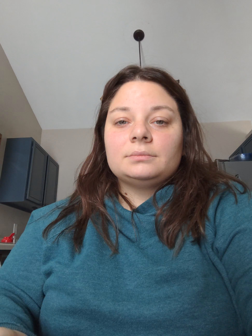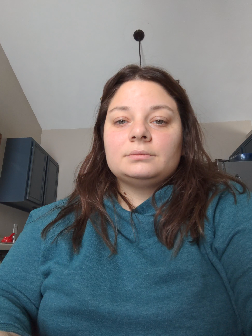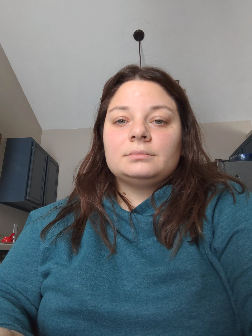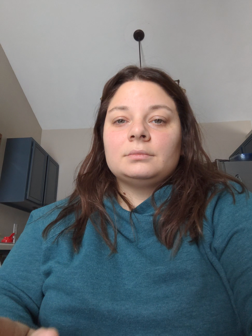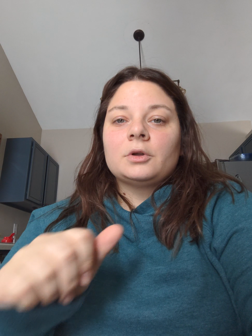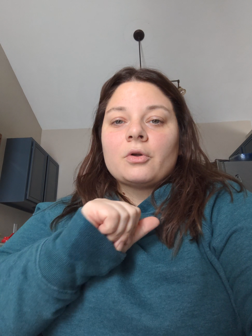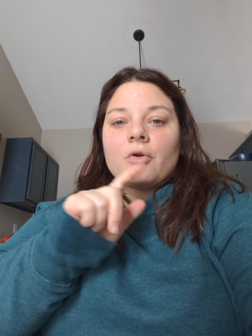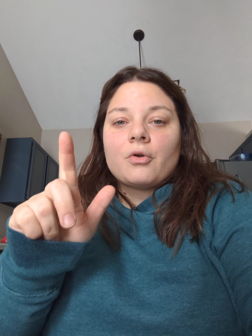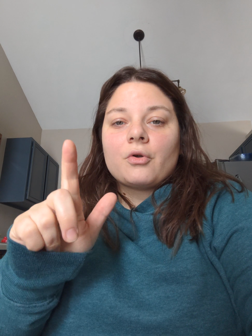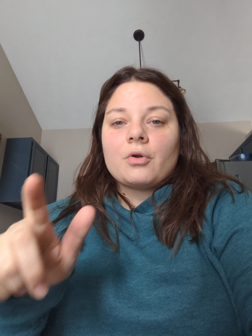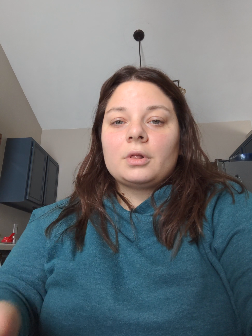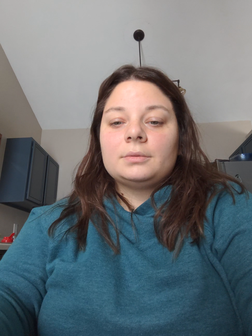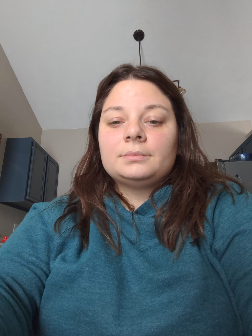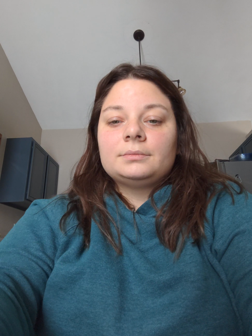all